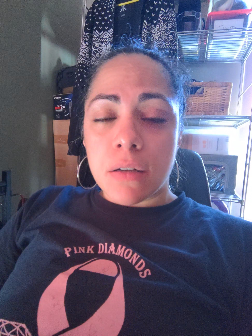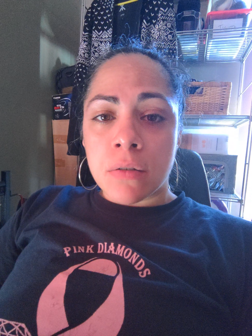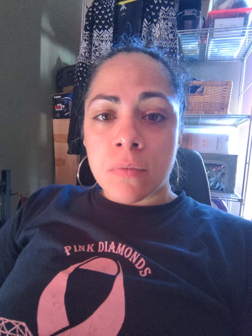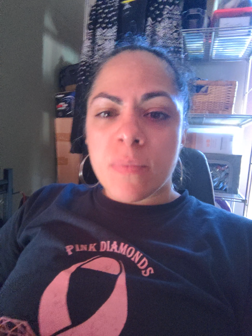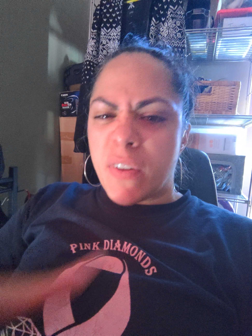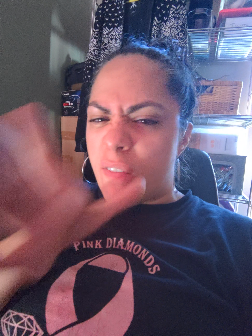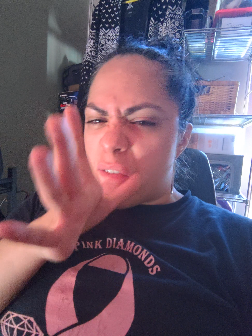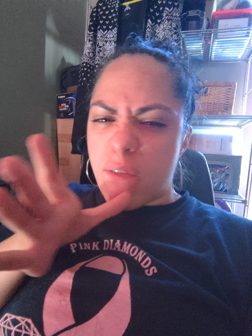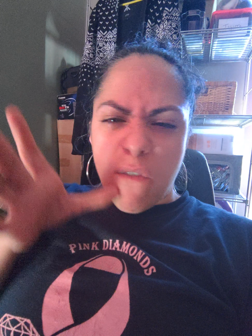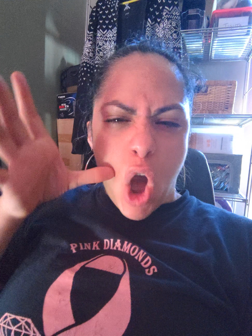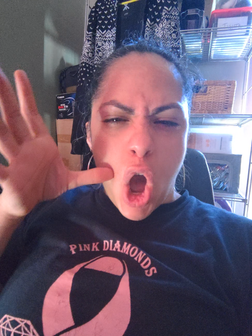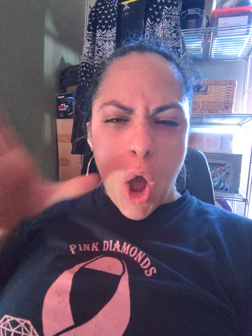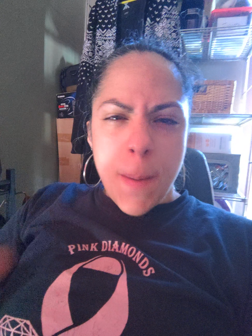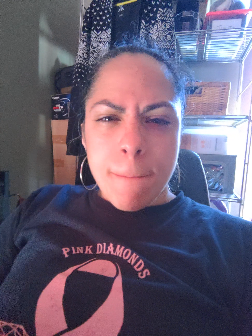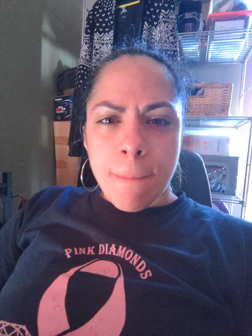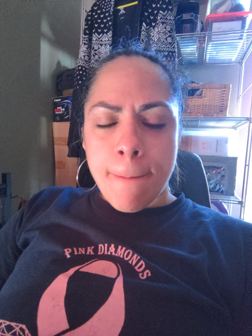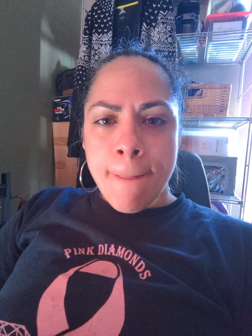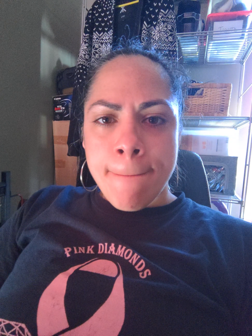farm